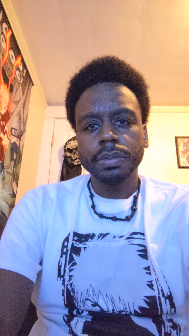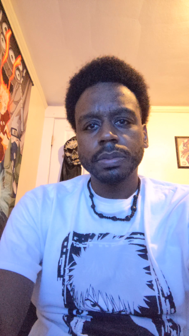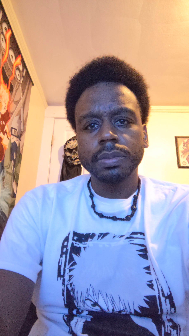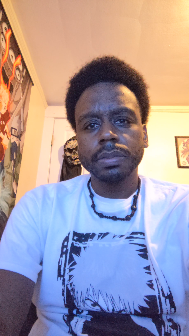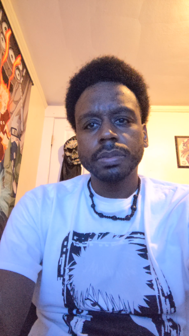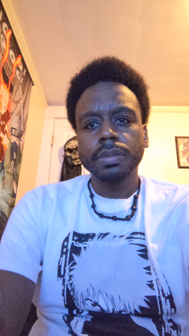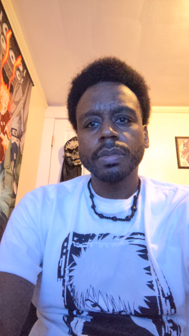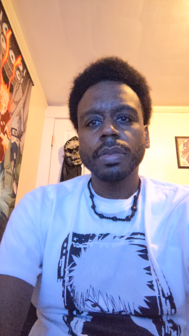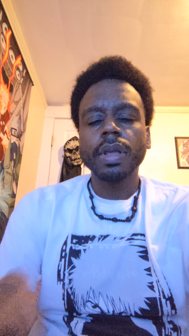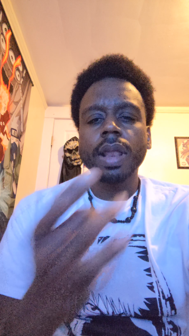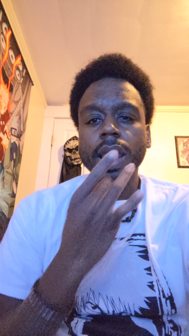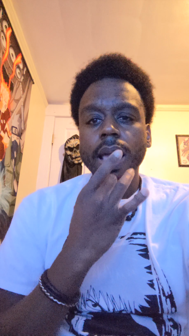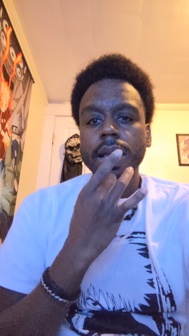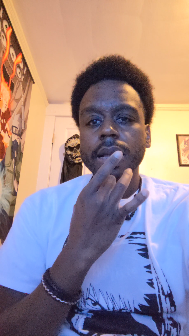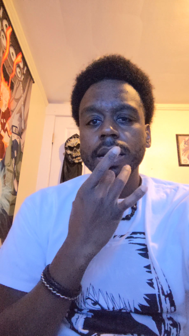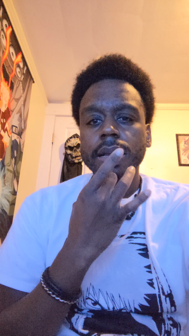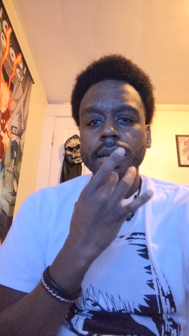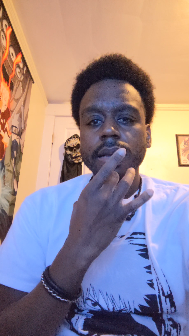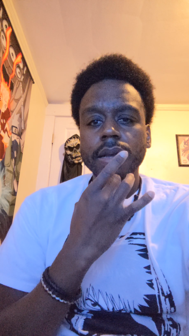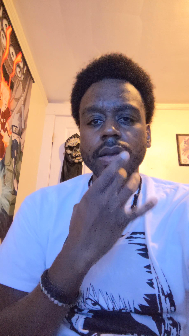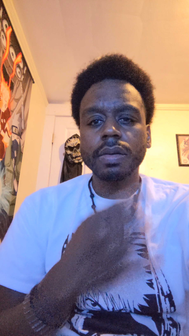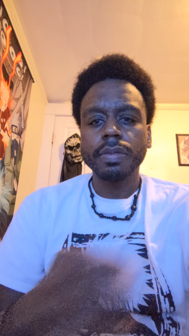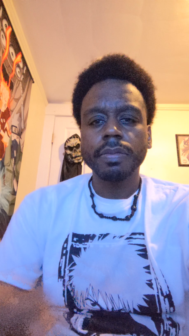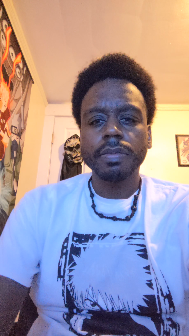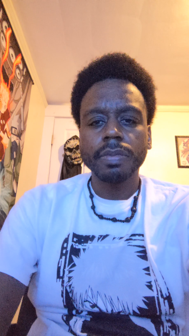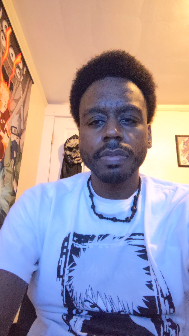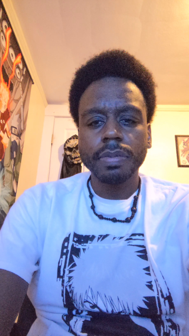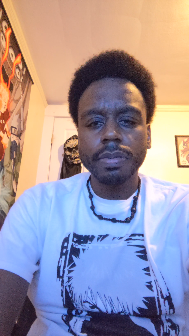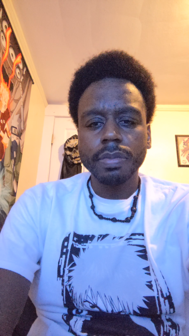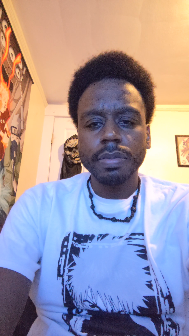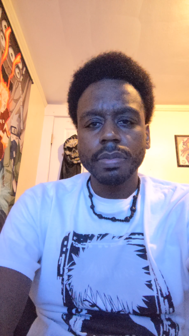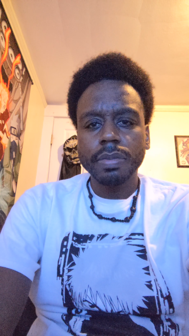light bulb